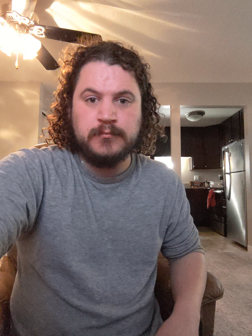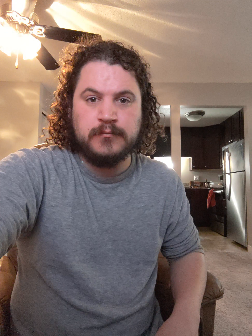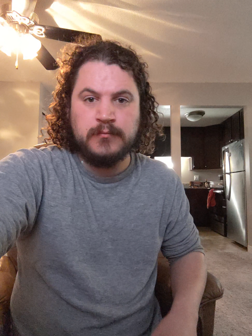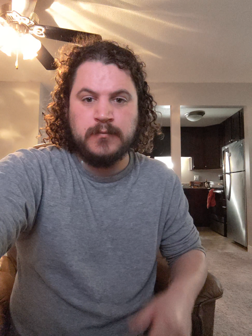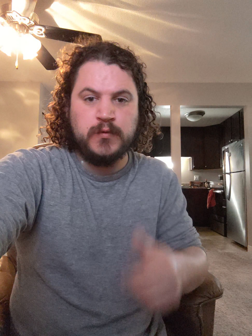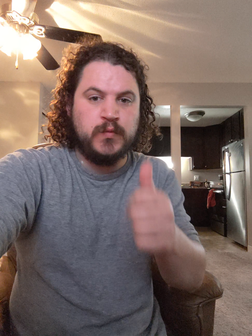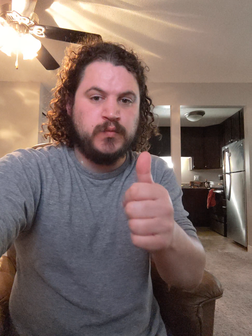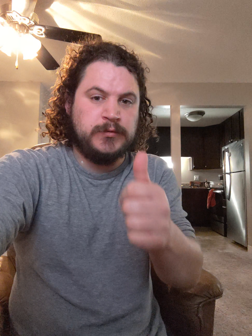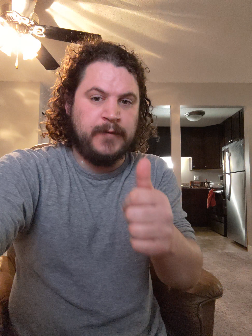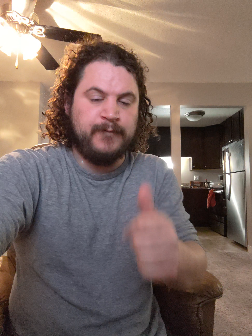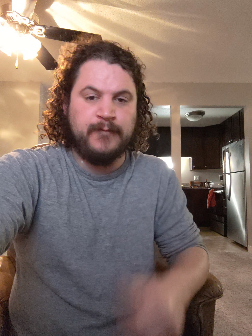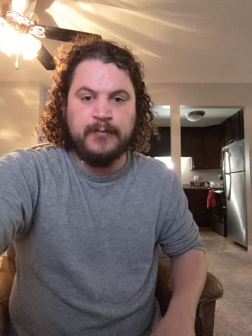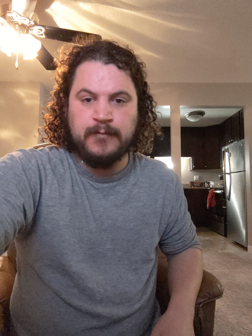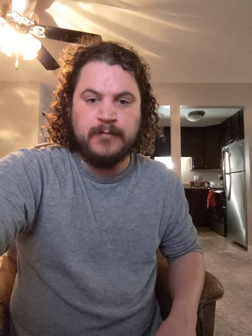yourself